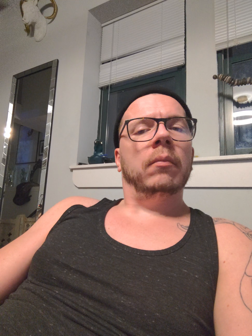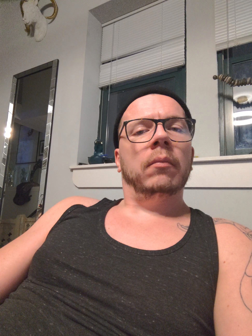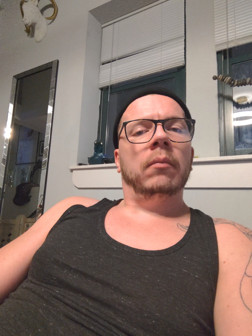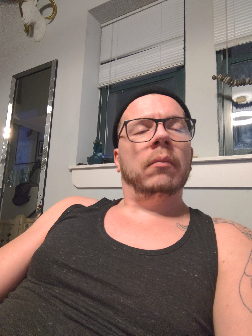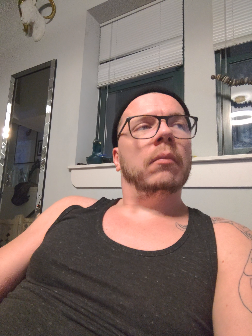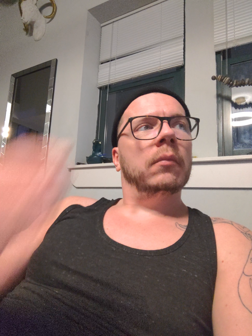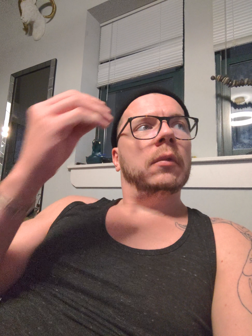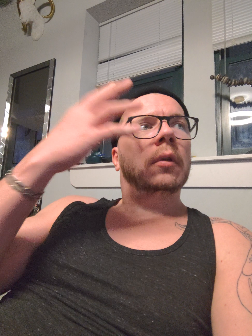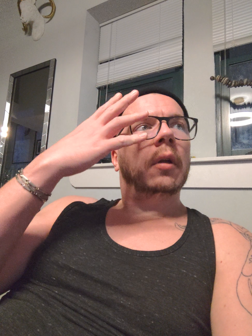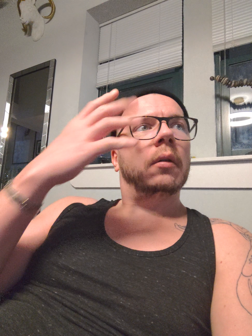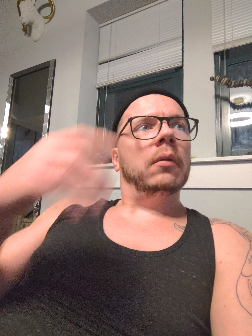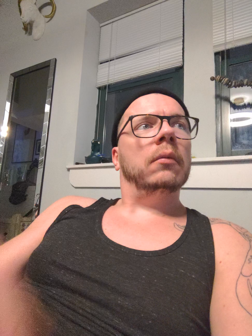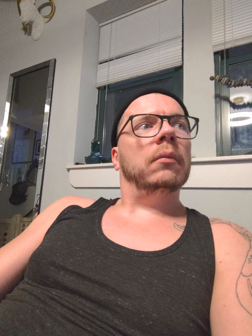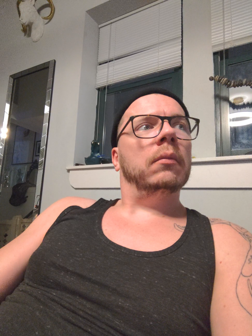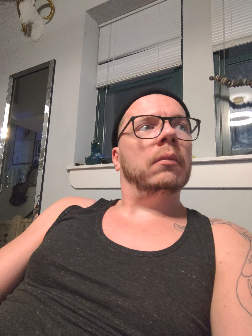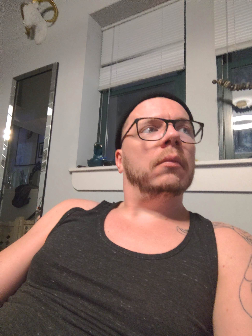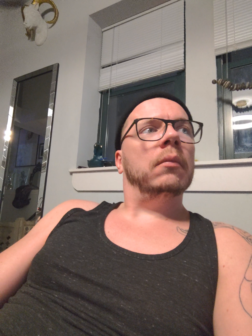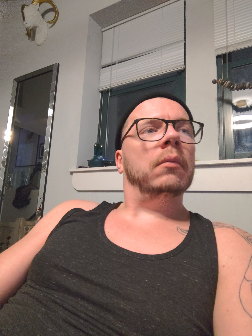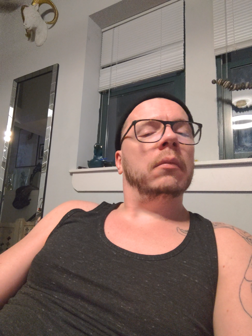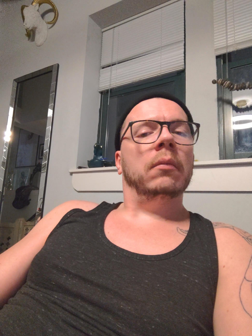sun